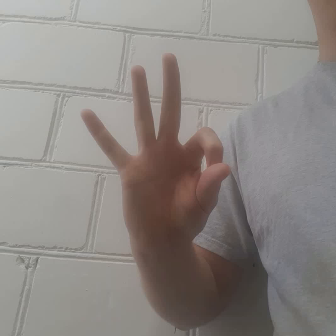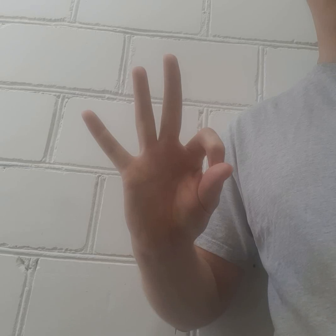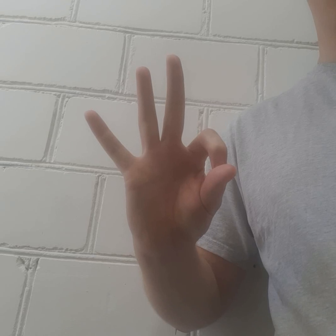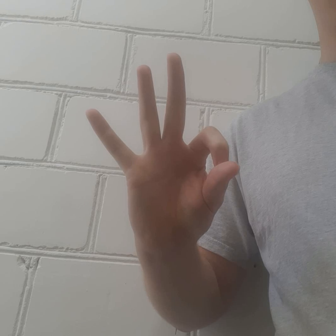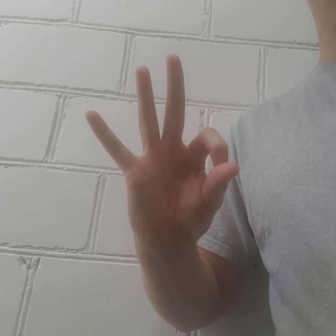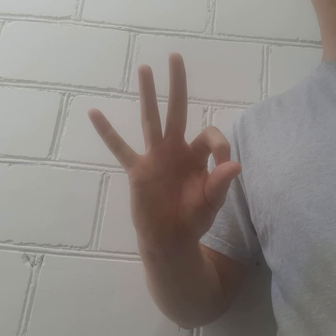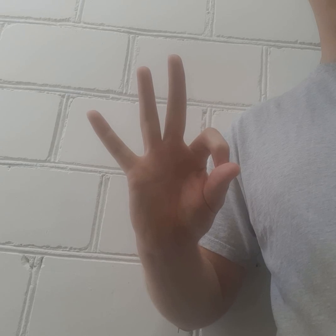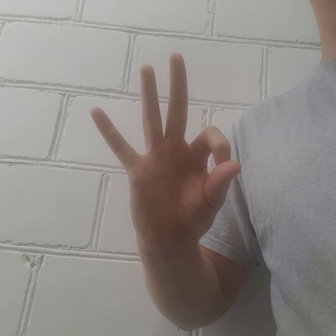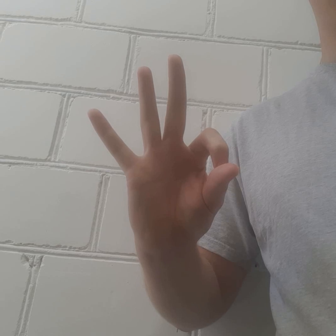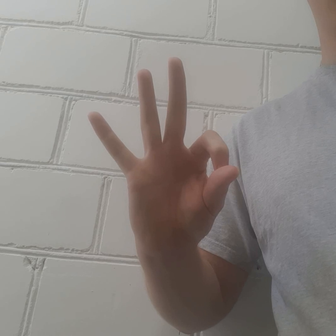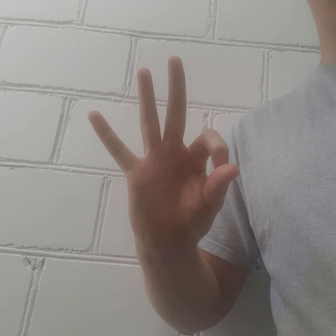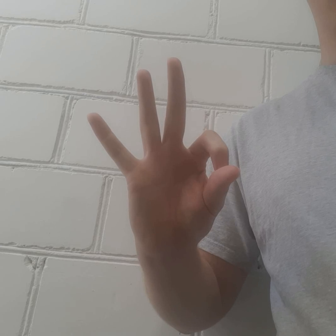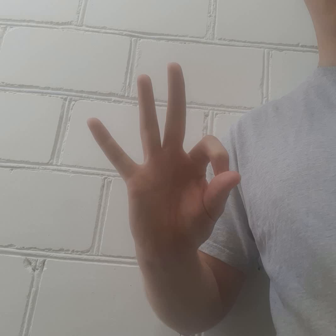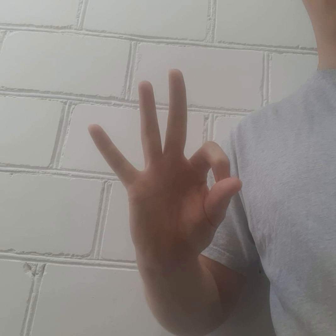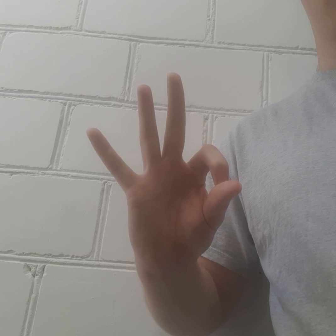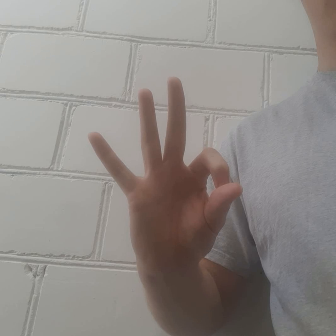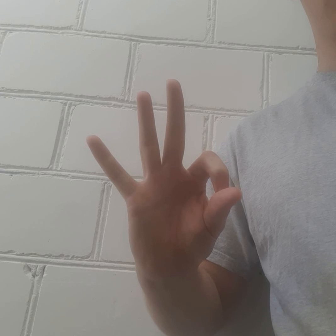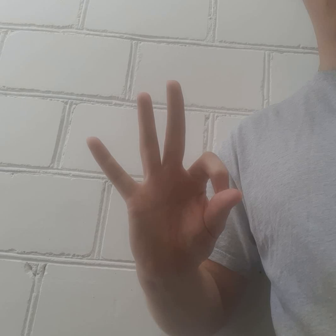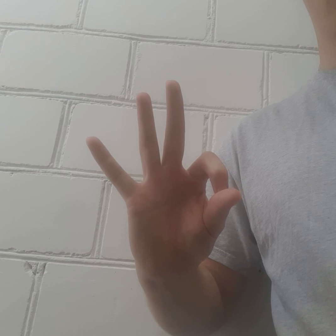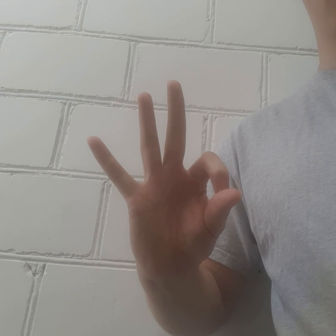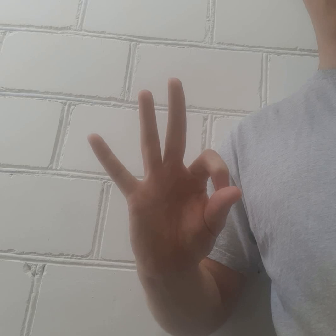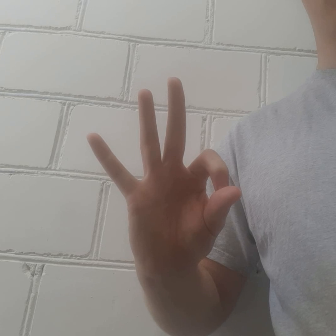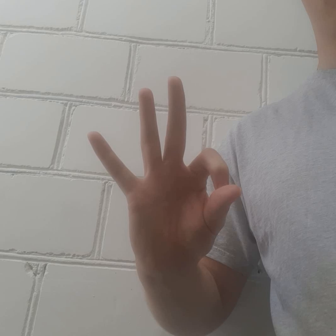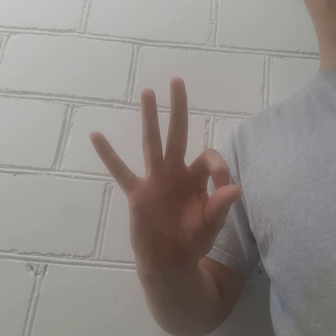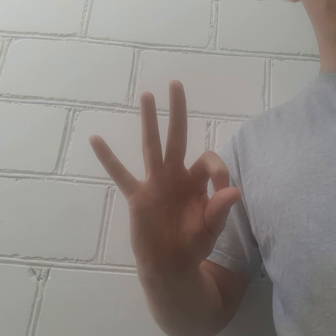О